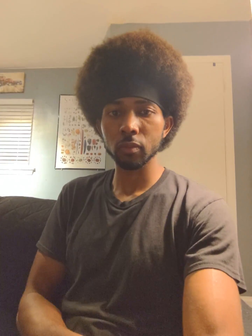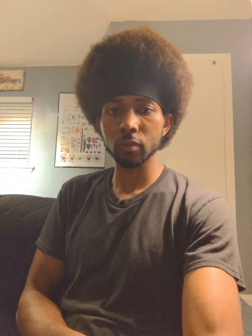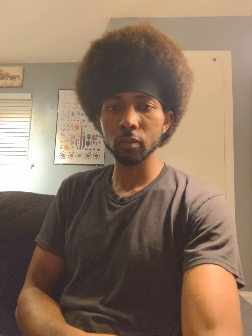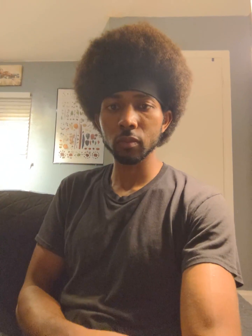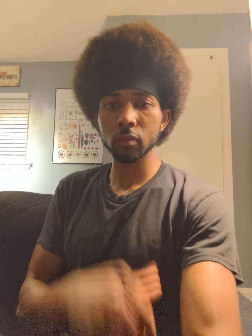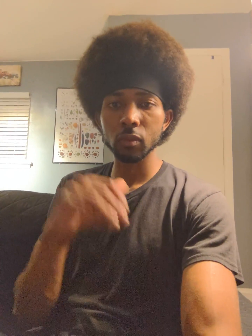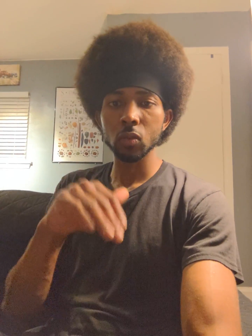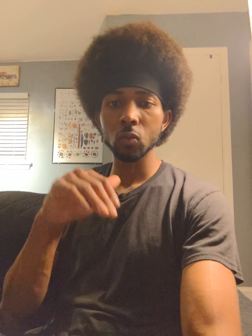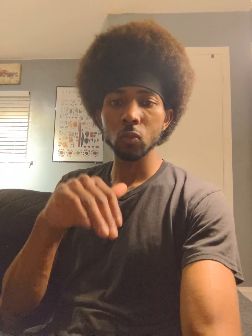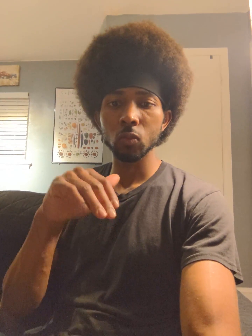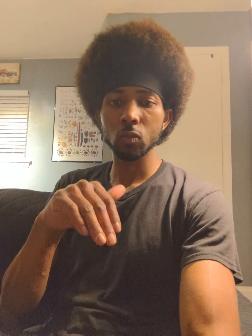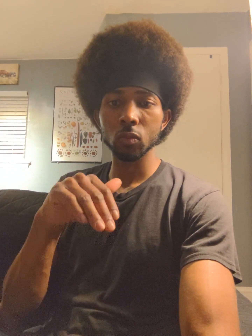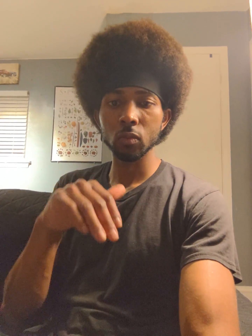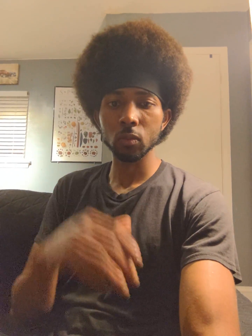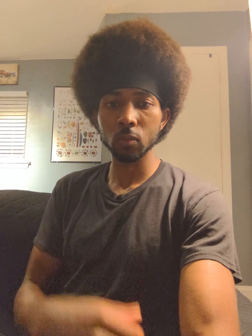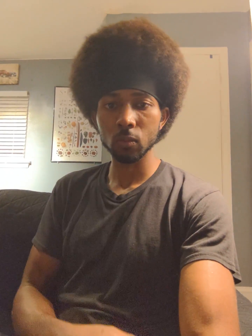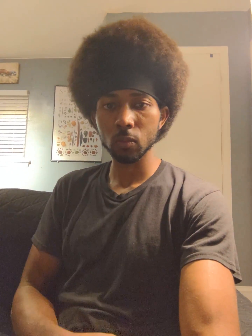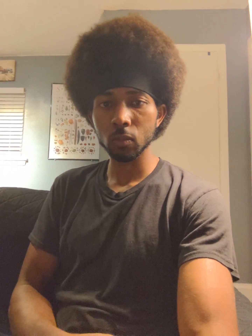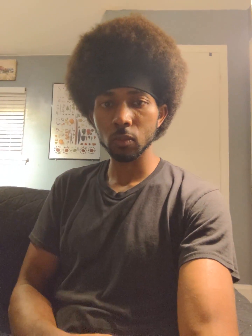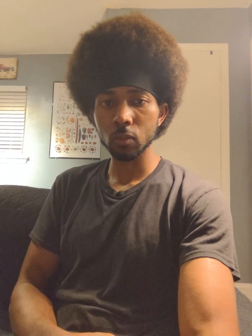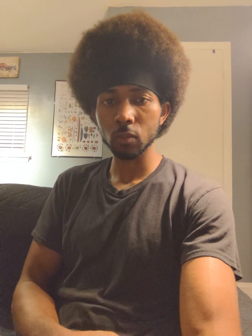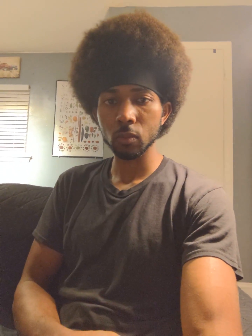doctor